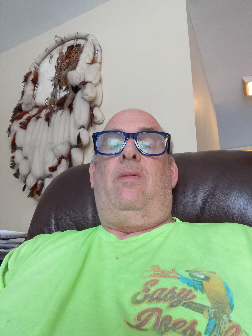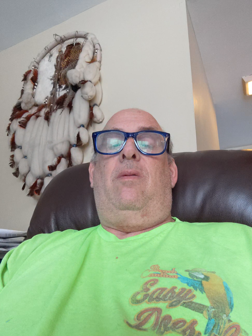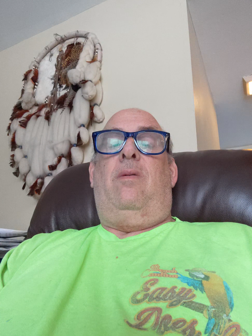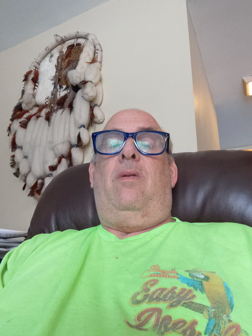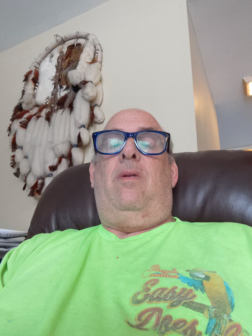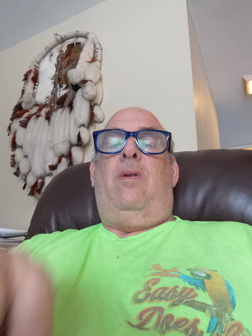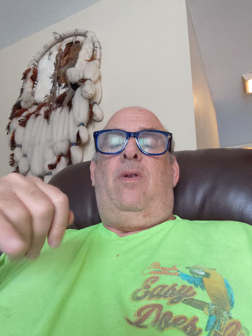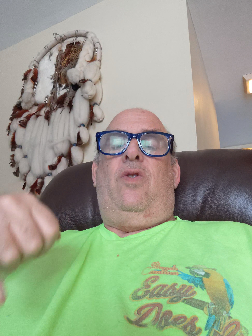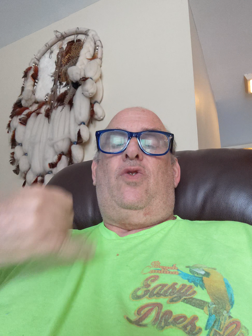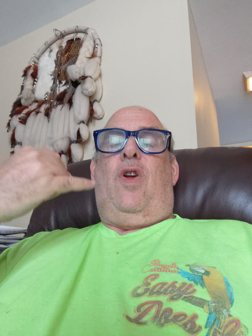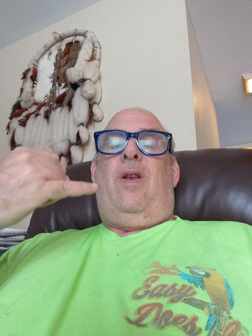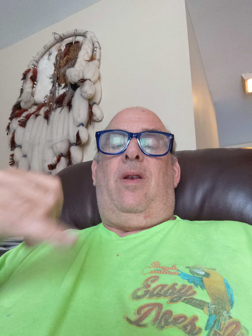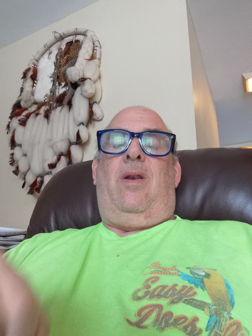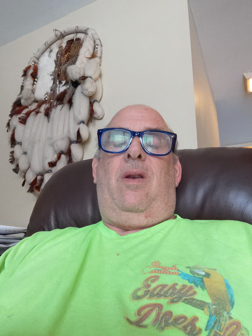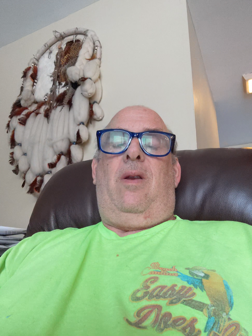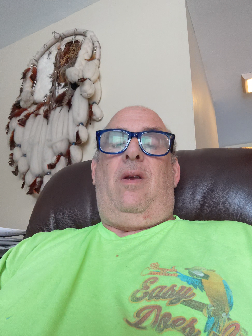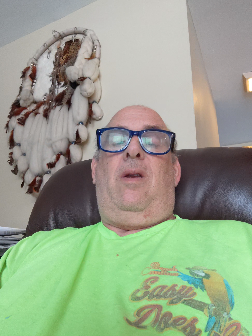jeans